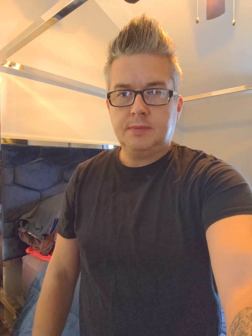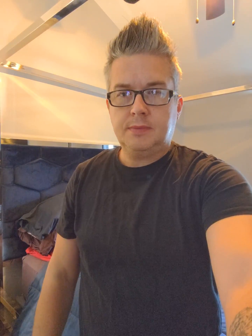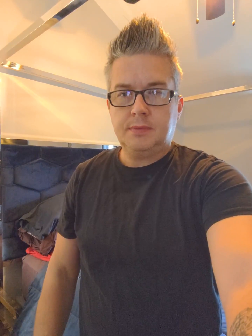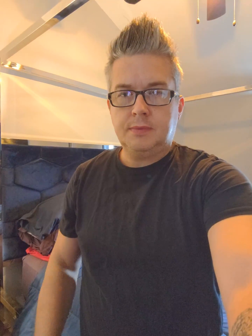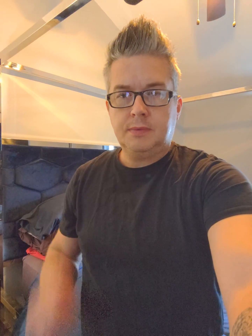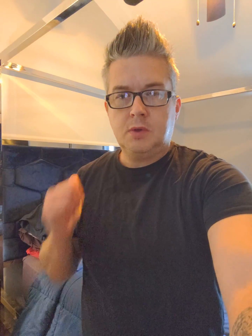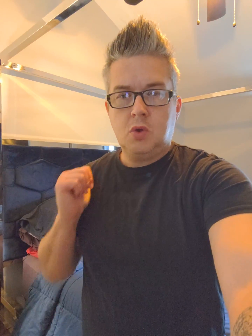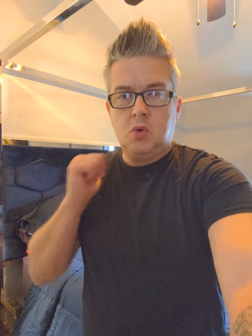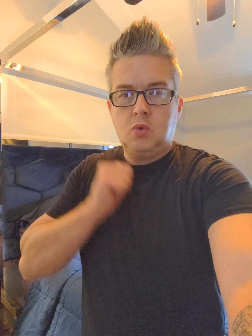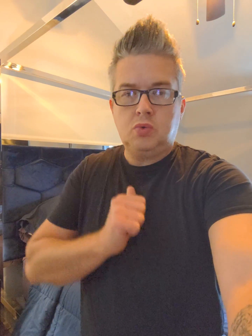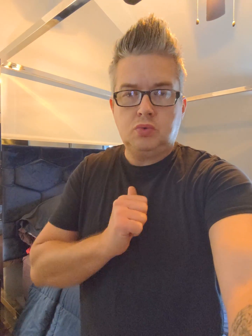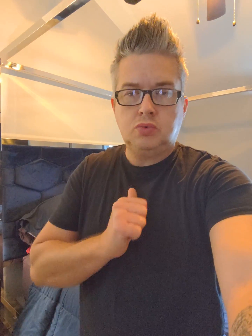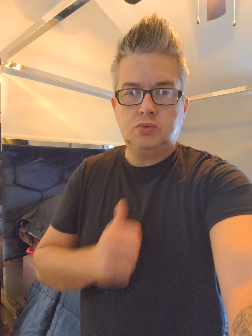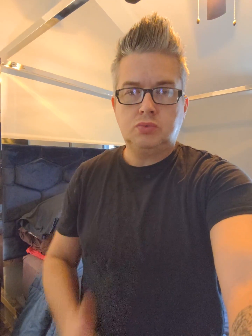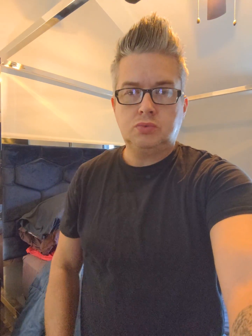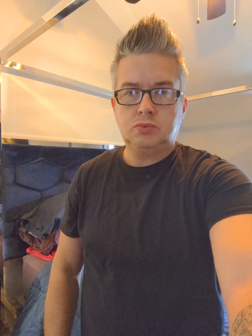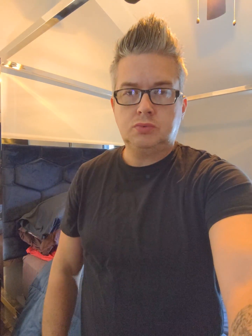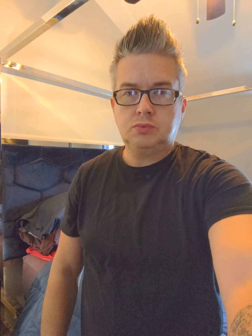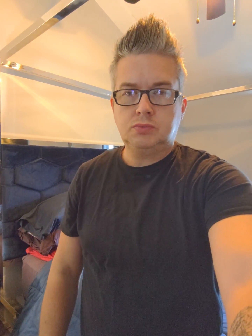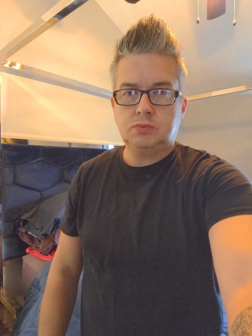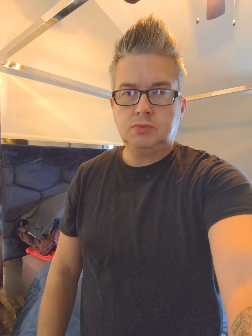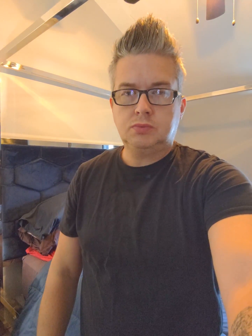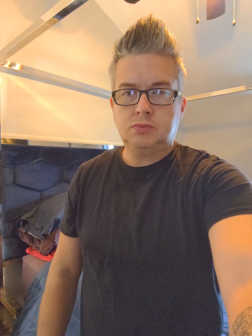coats